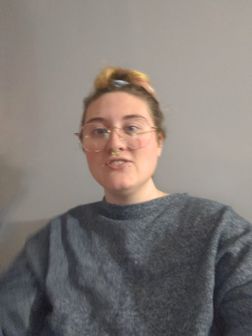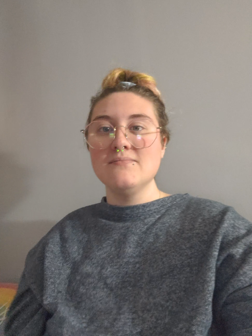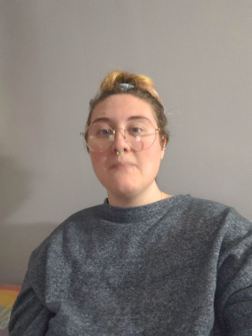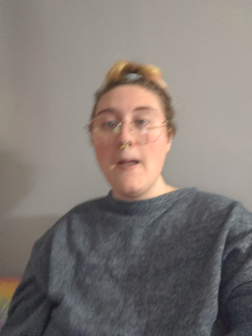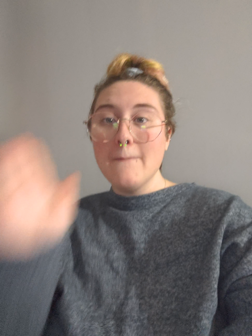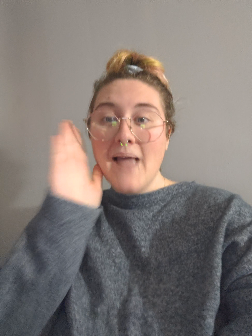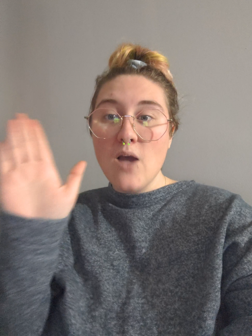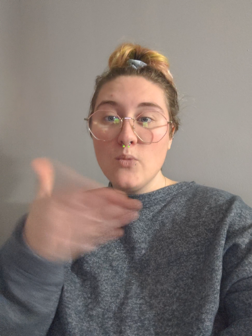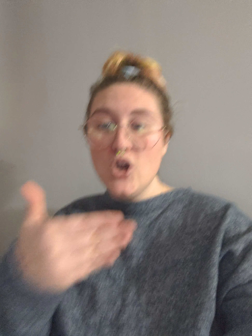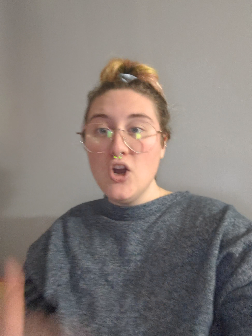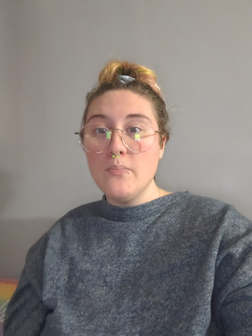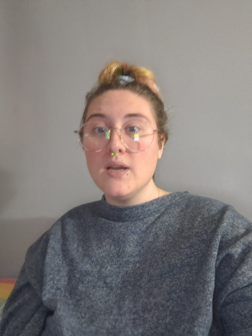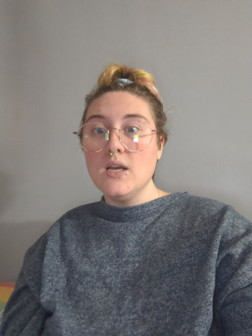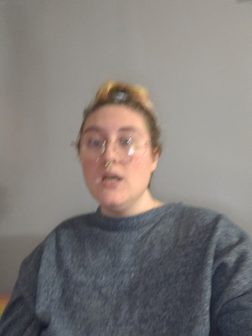bedroom